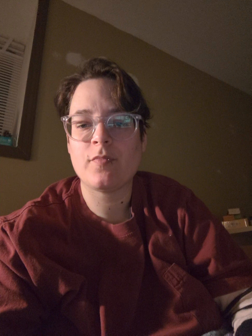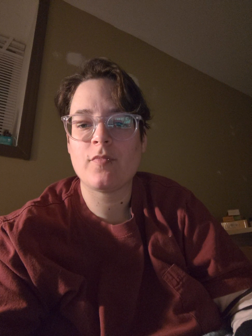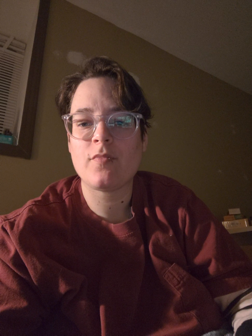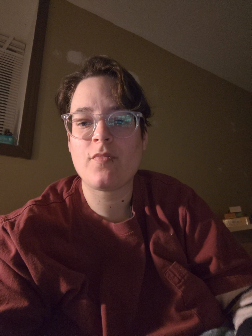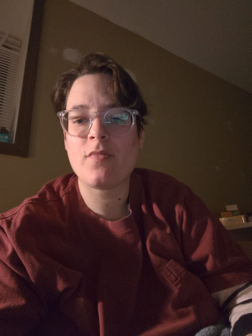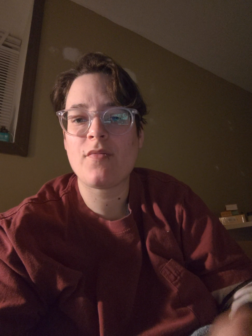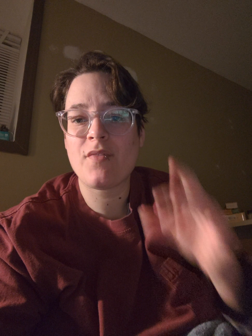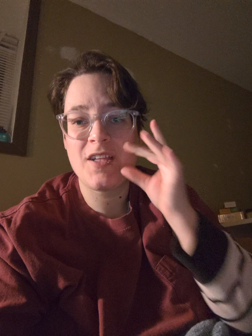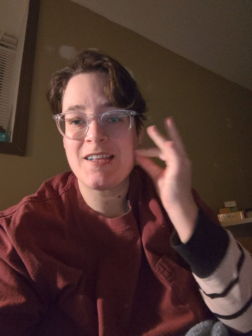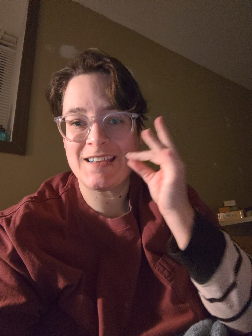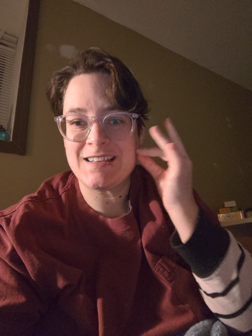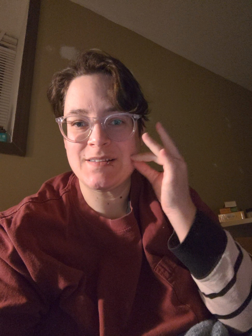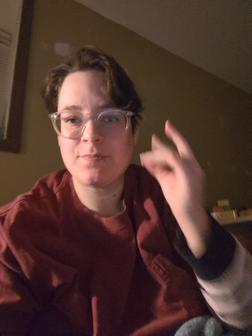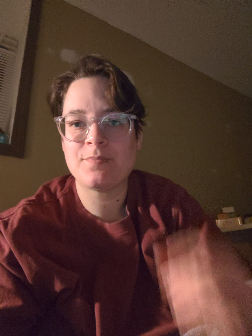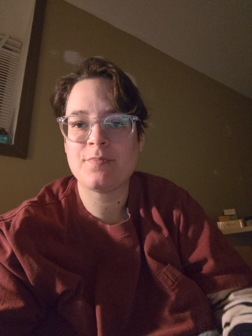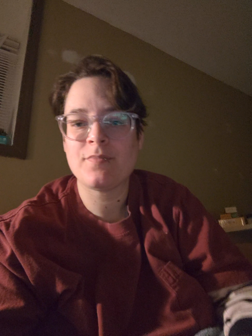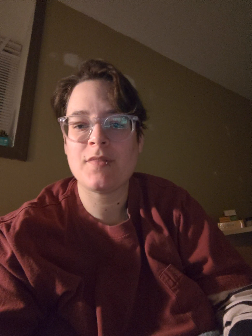cat